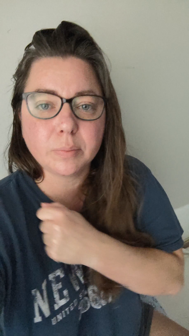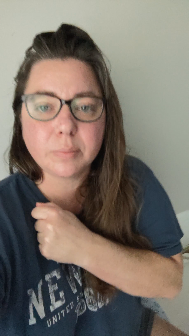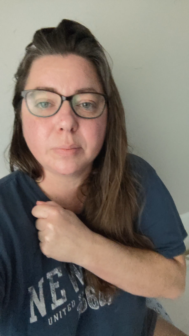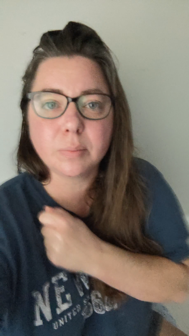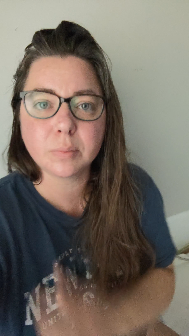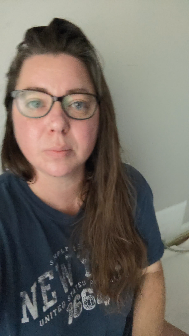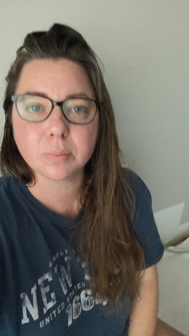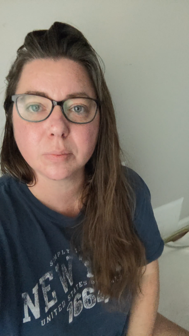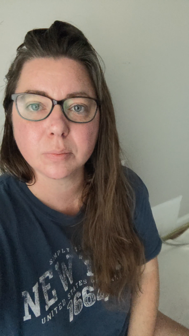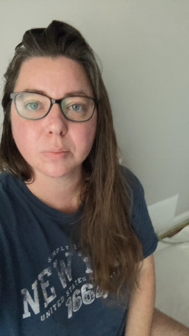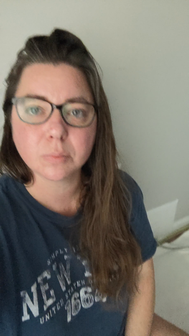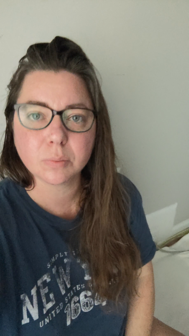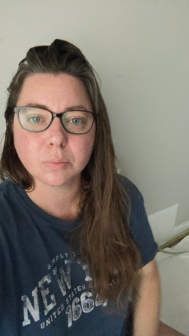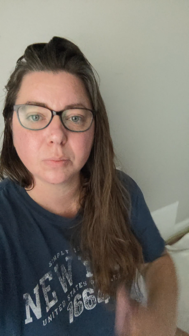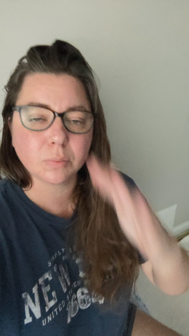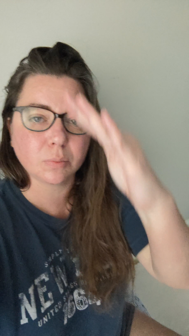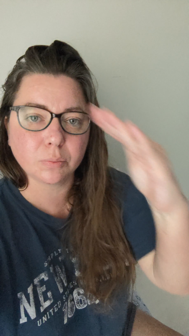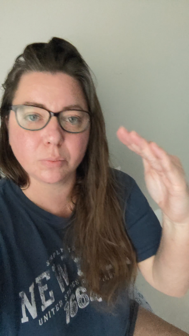roof